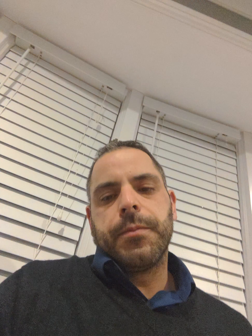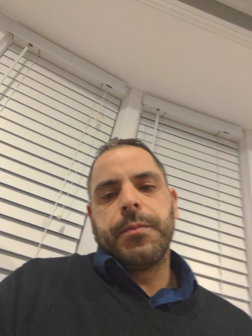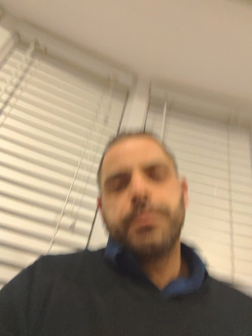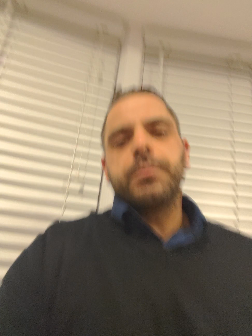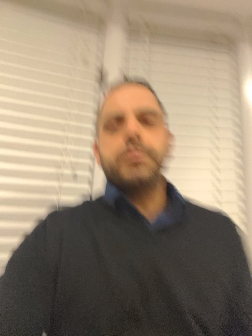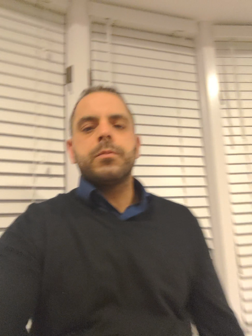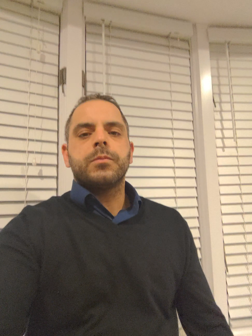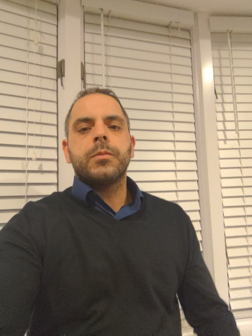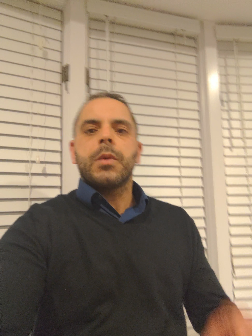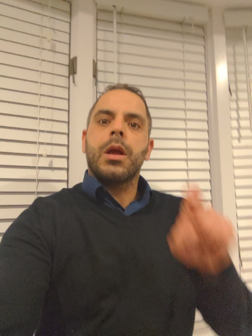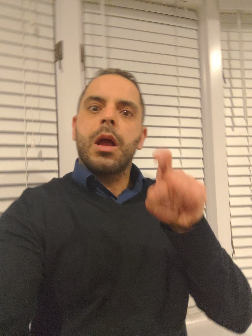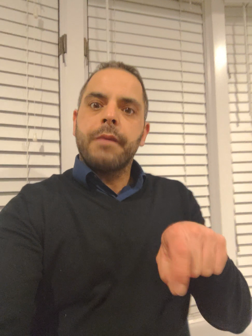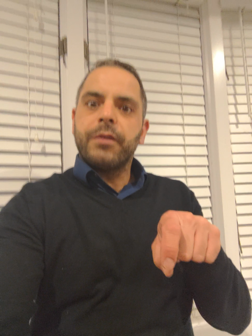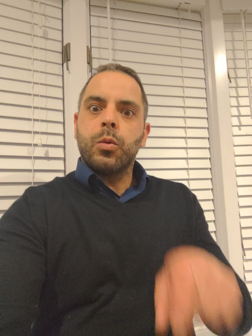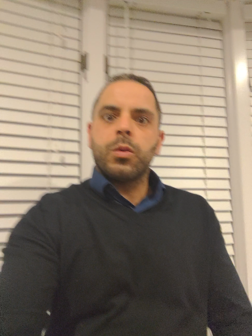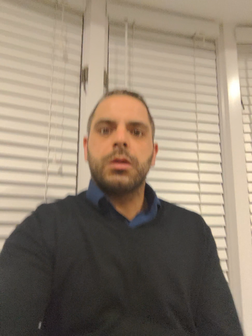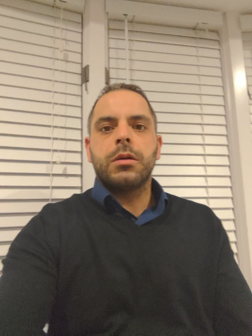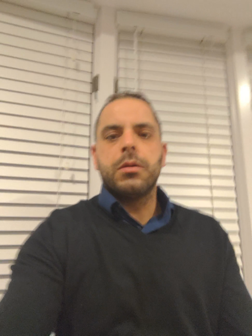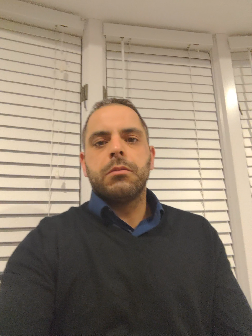have to